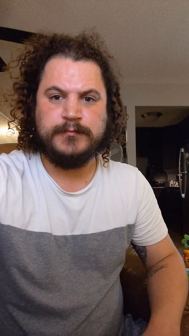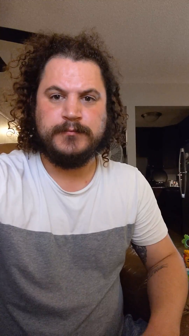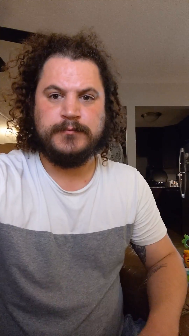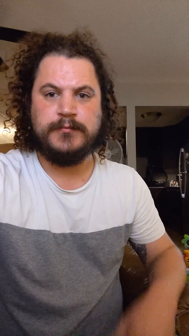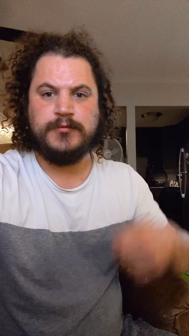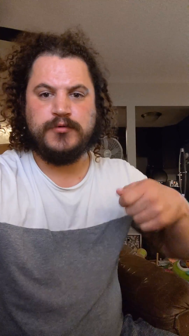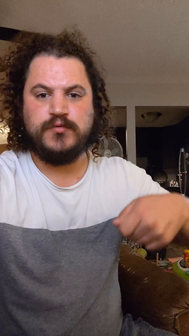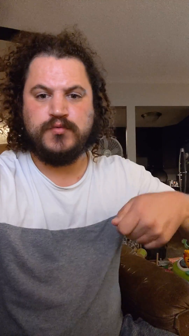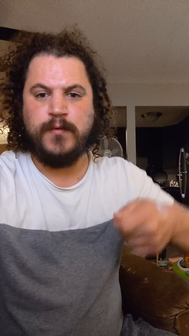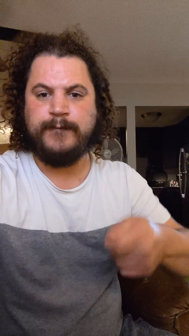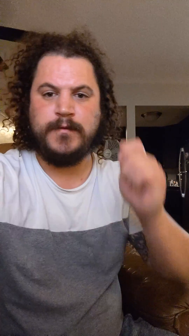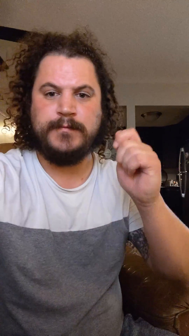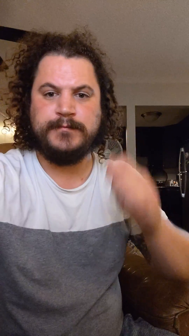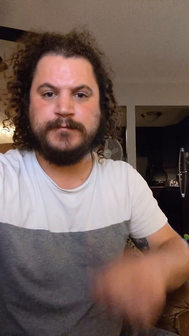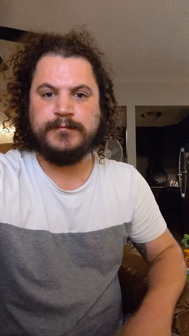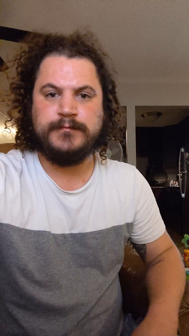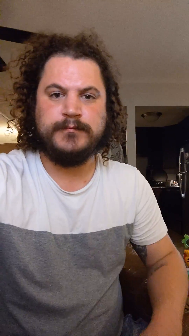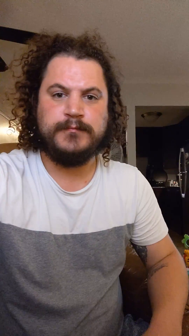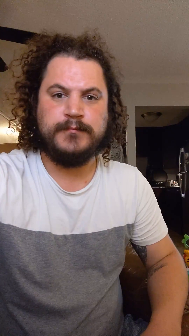shovel